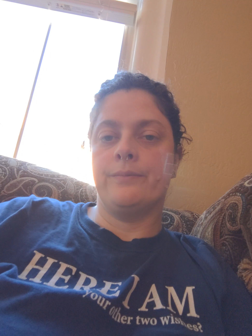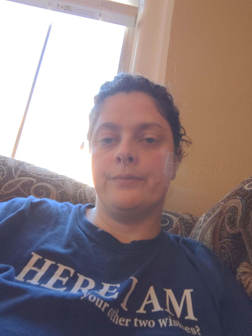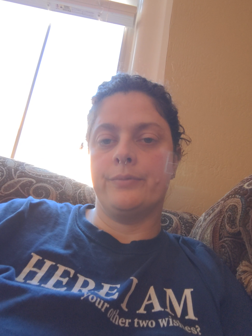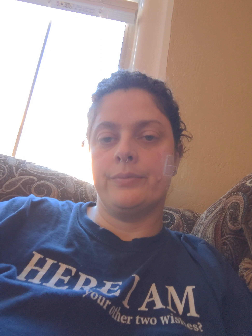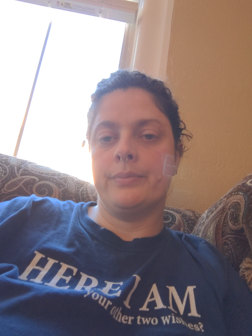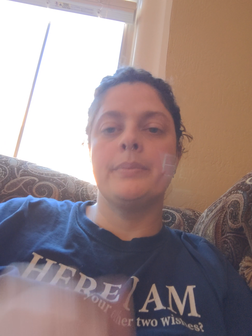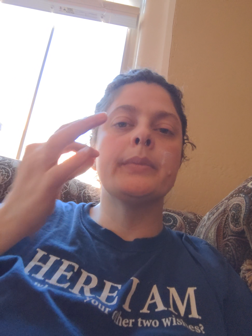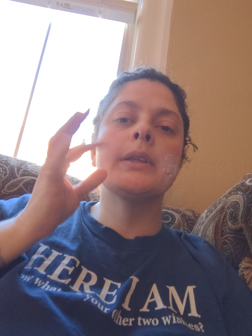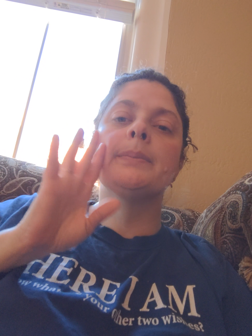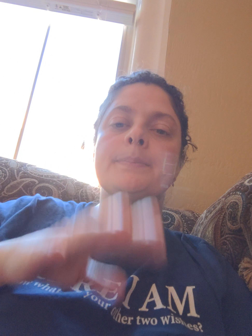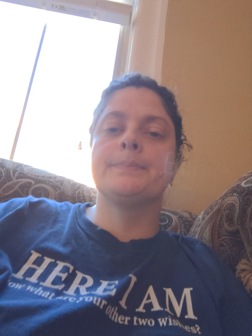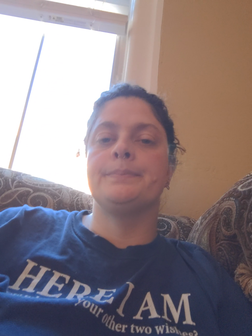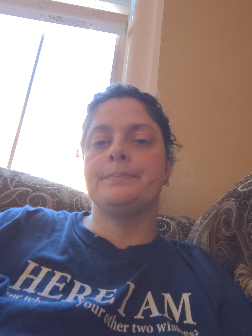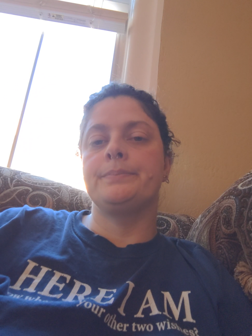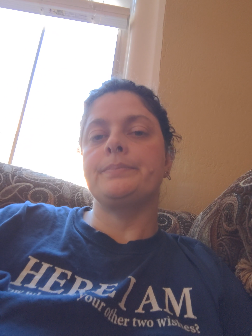bee